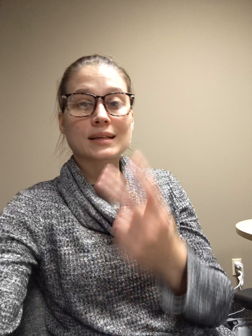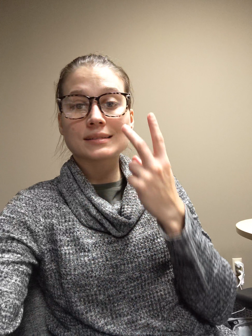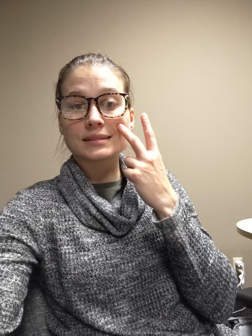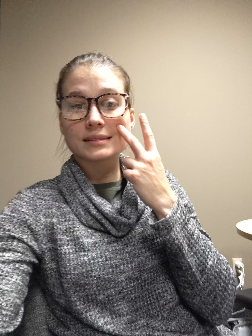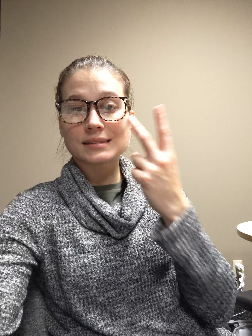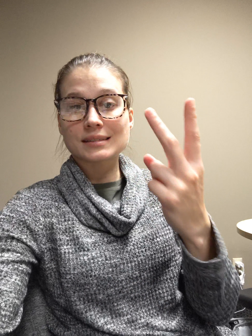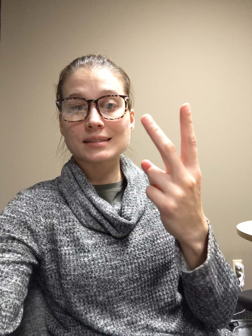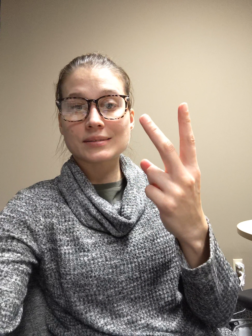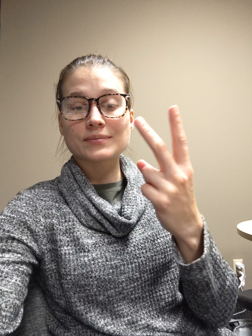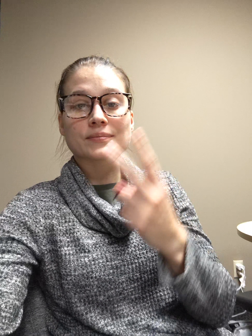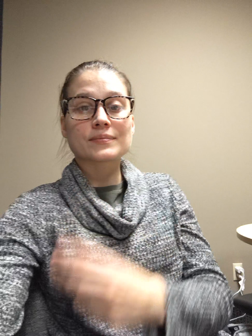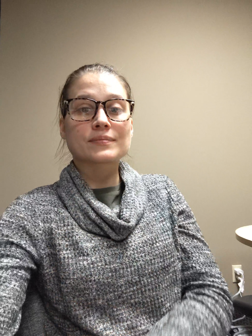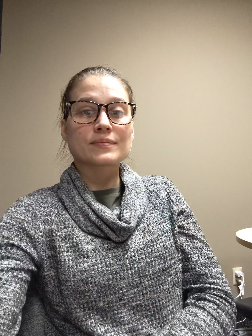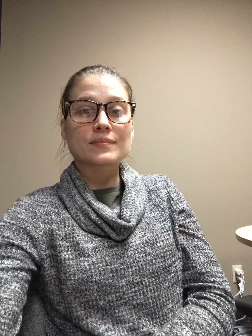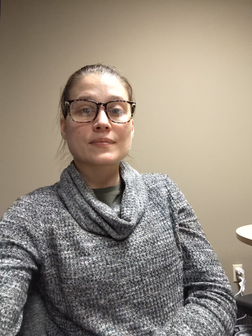see